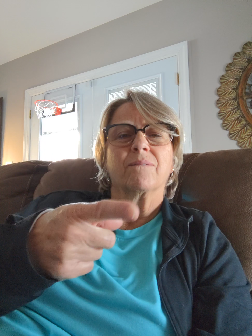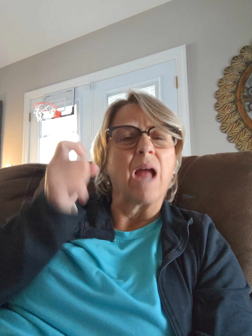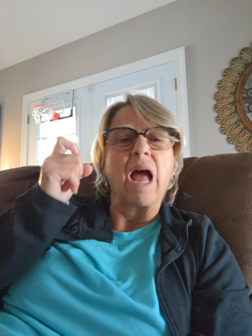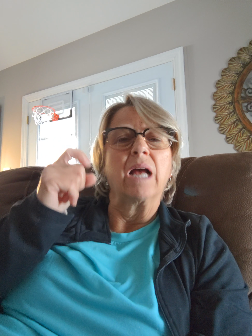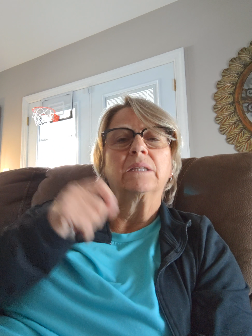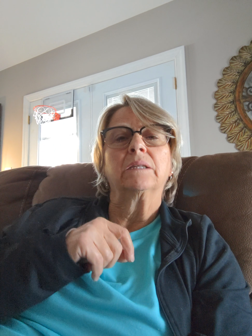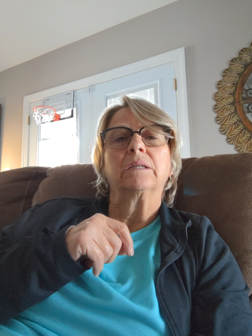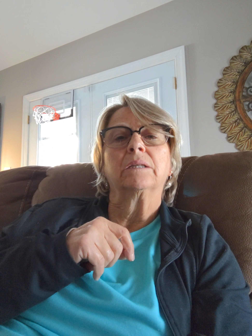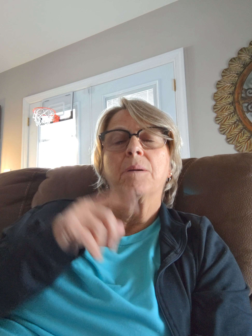fast